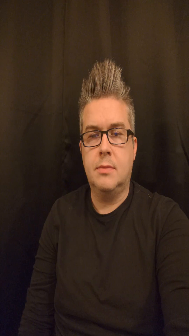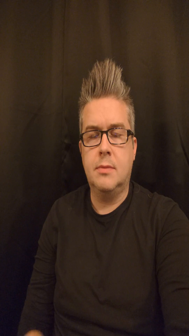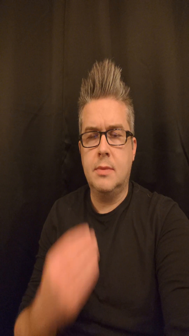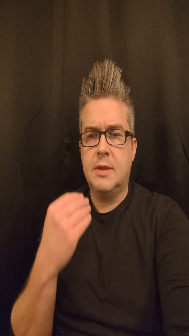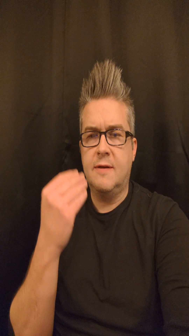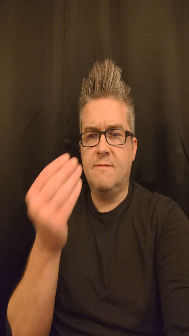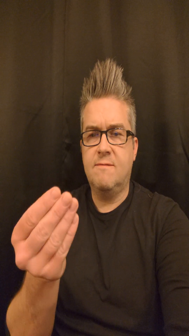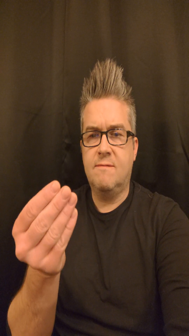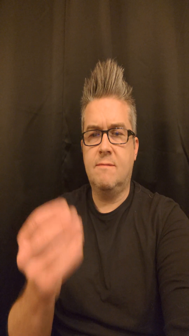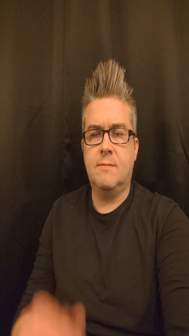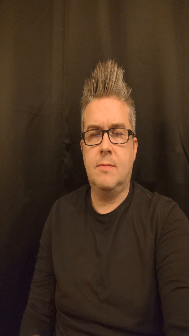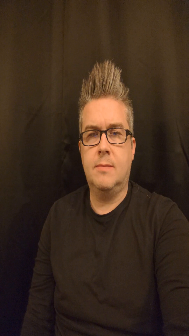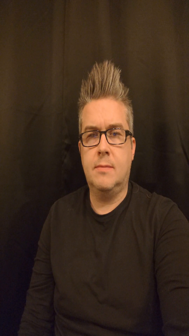give